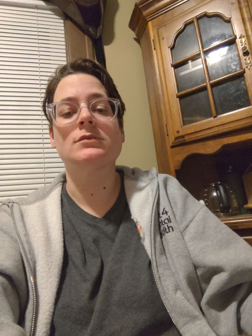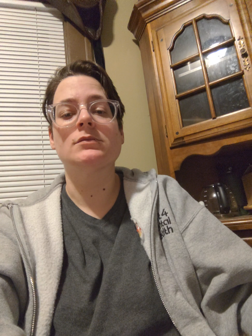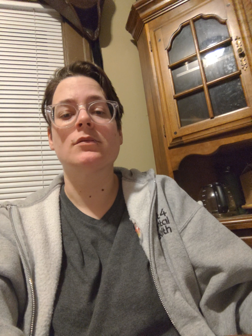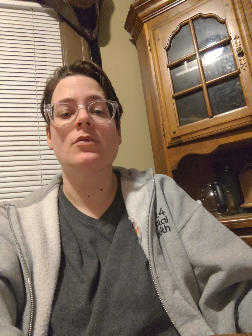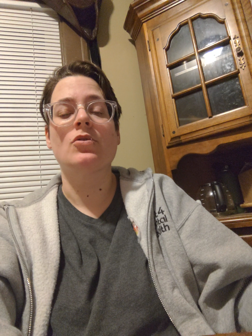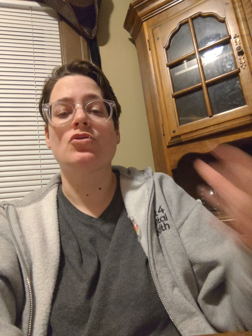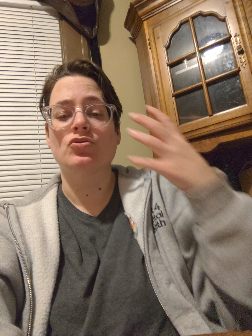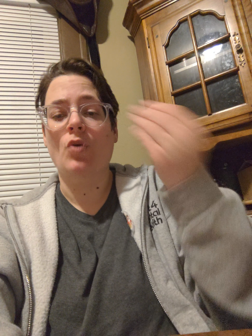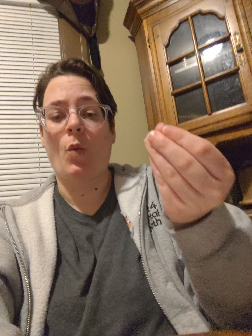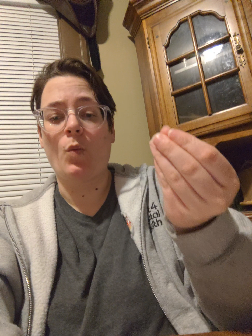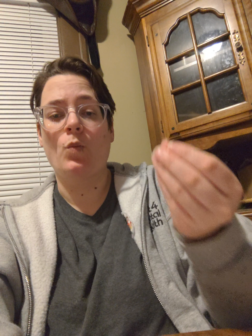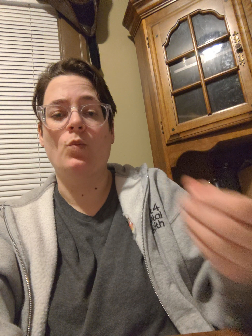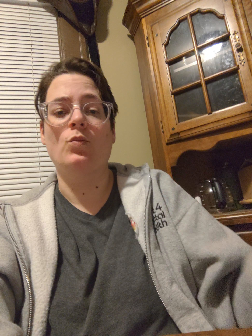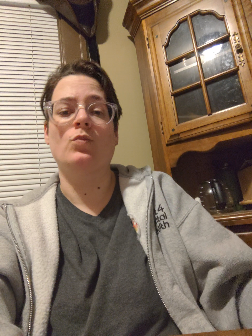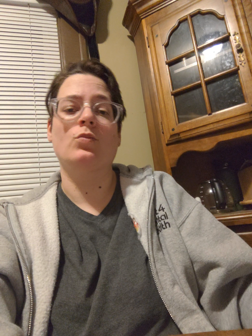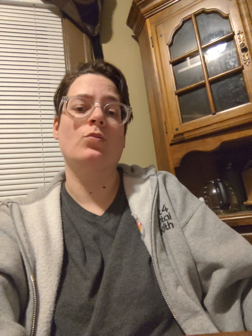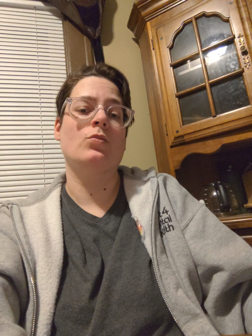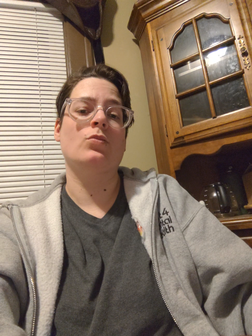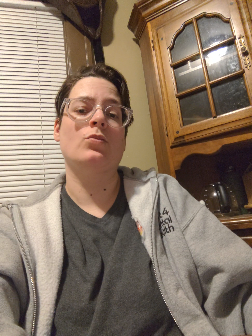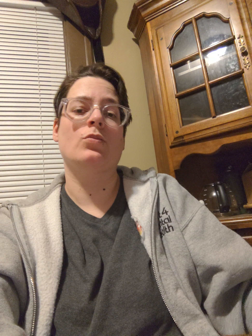go